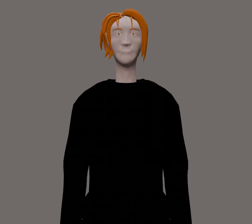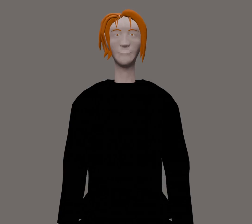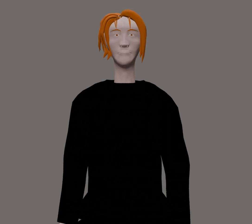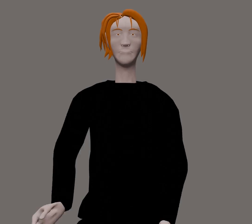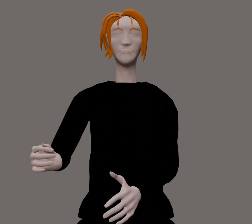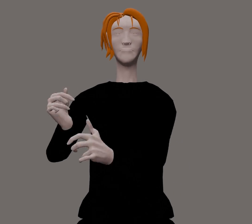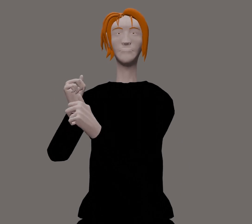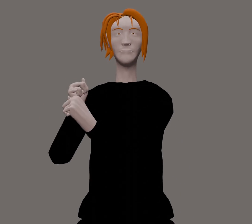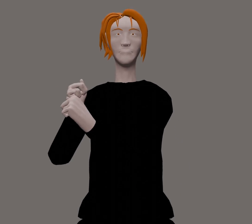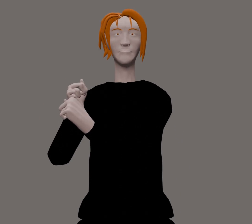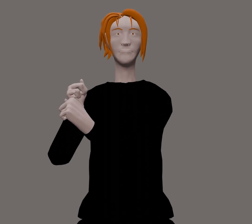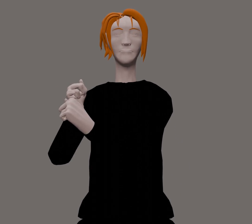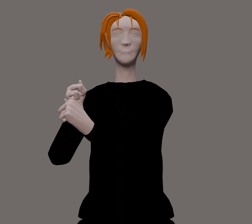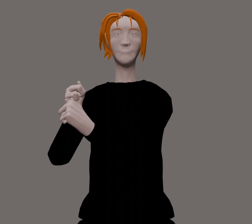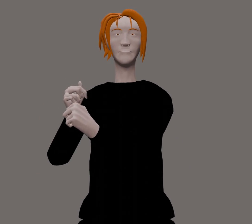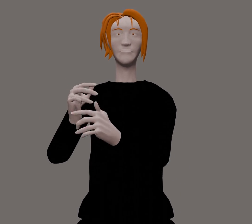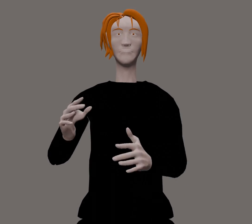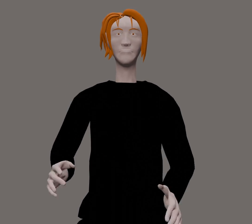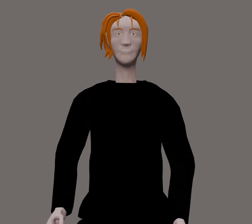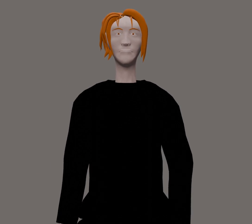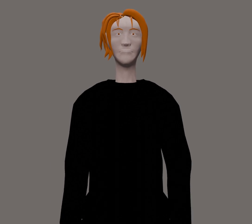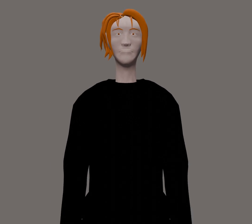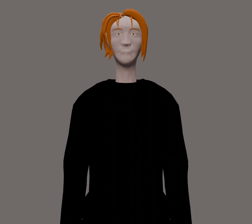Baseball